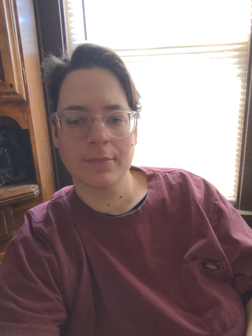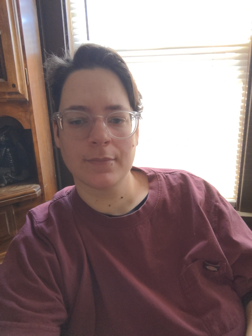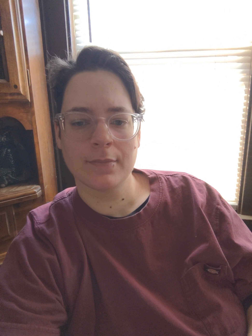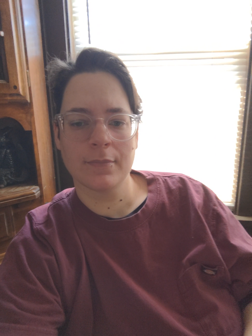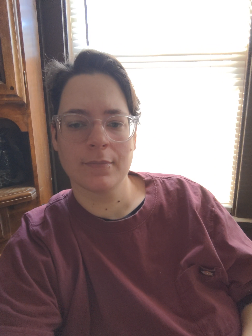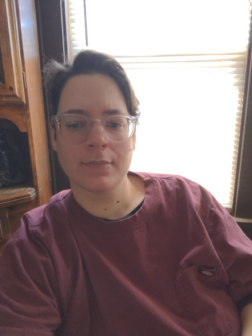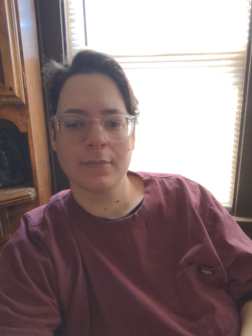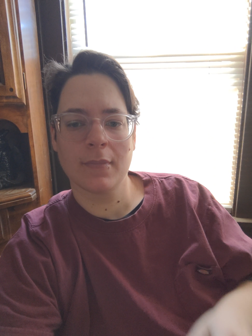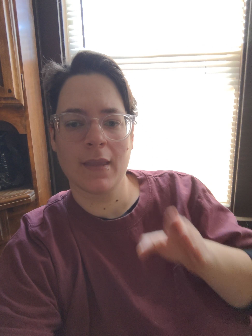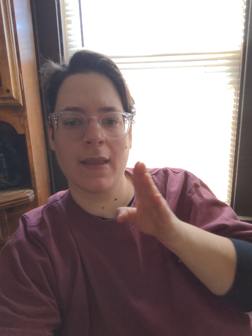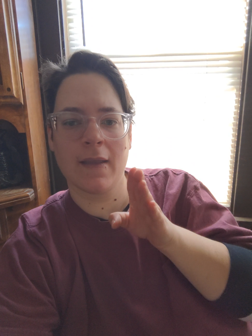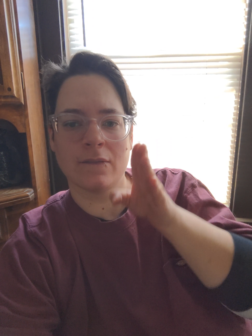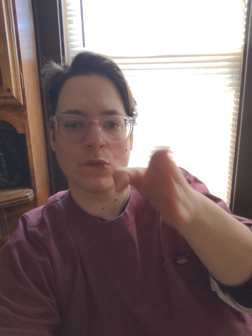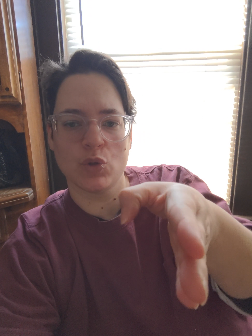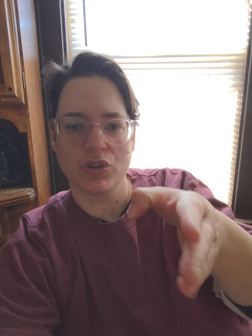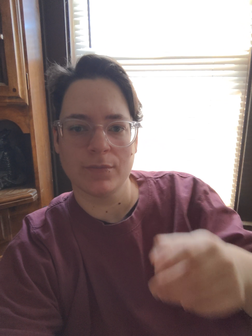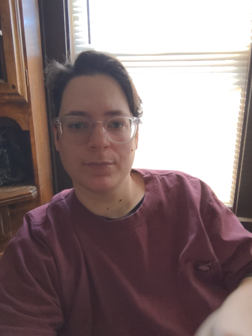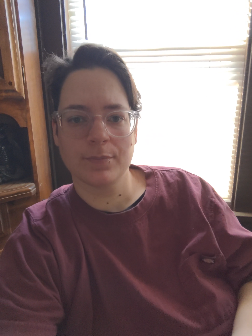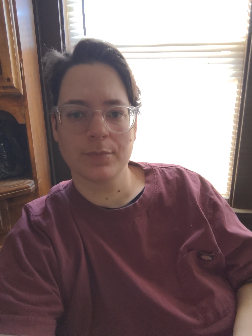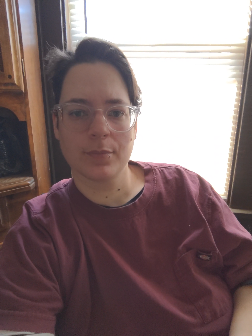after